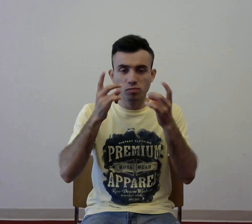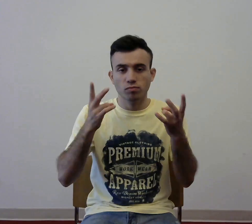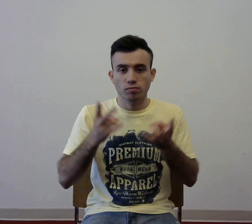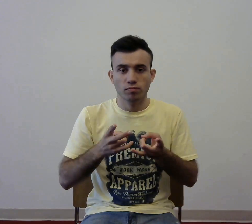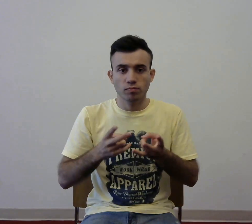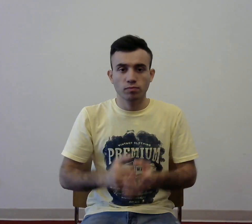lazım